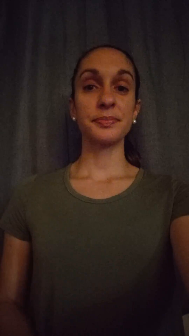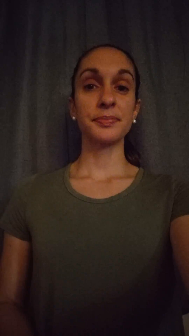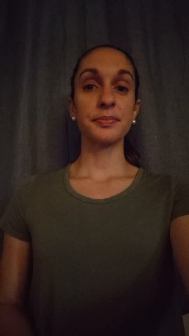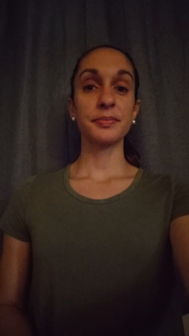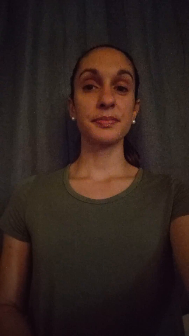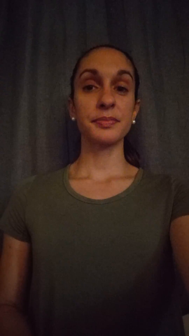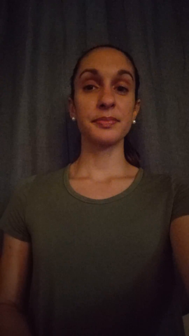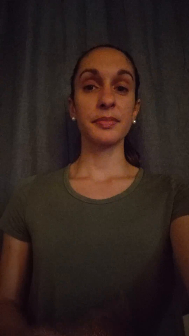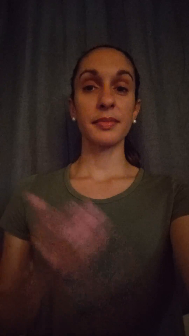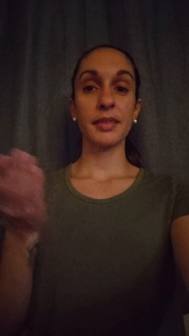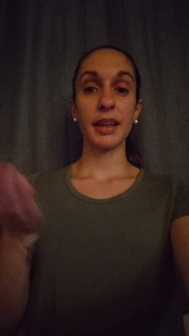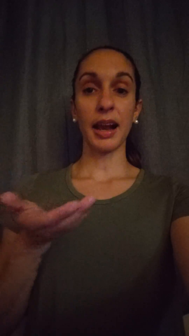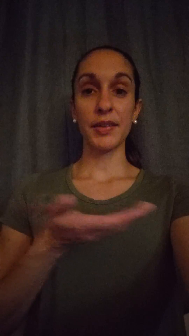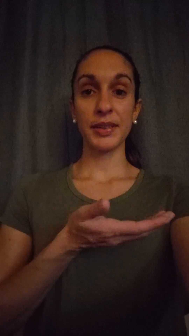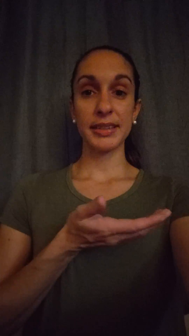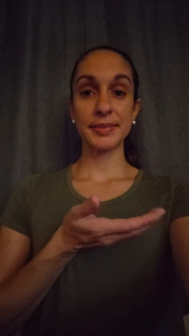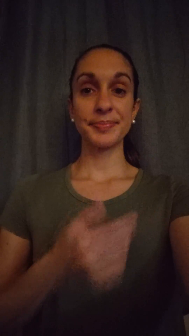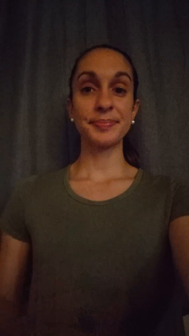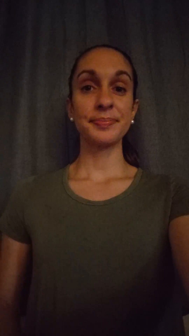carry